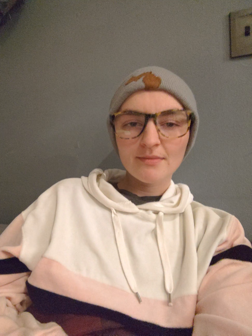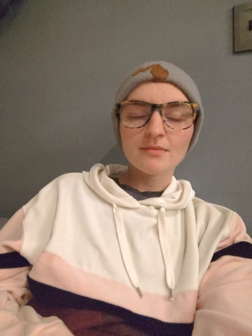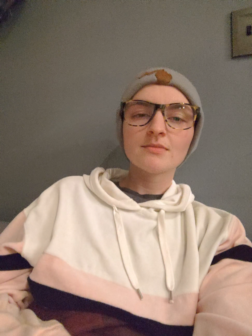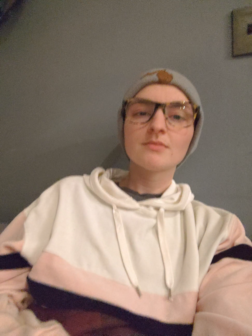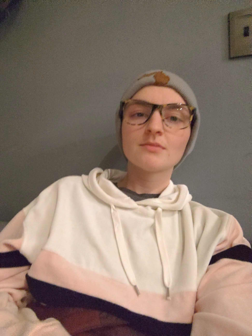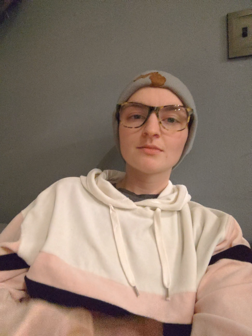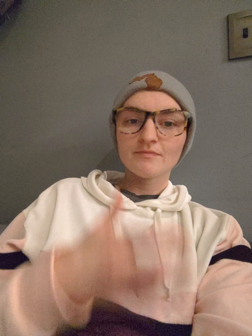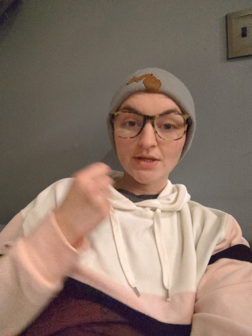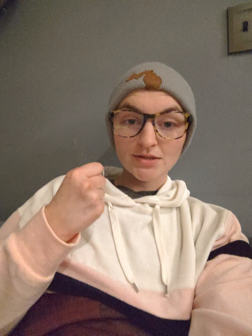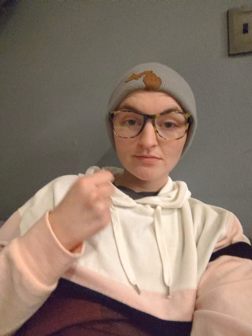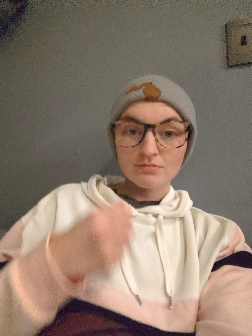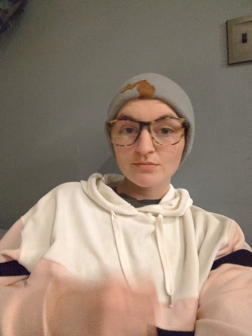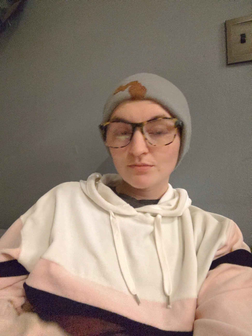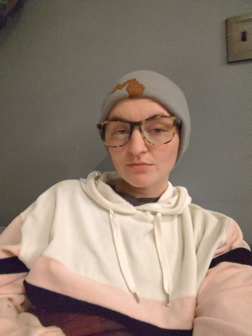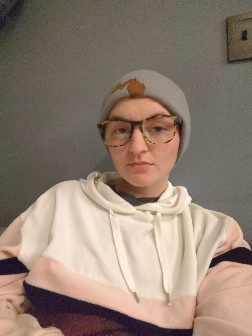fast